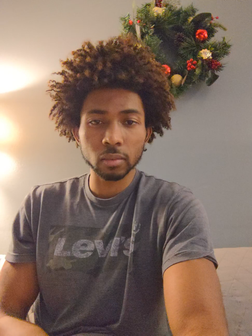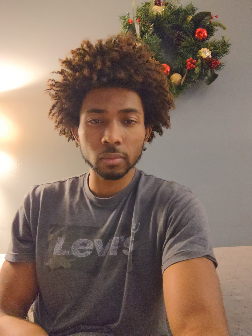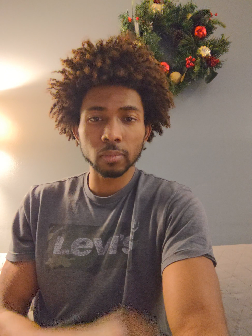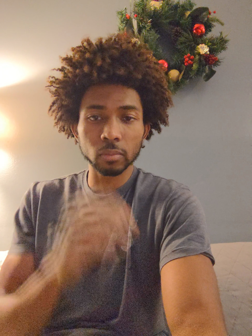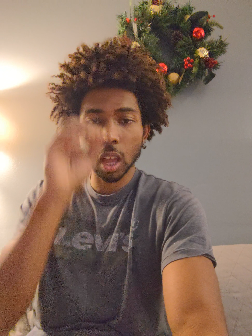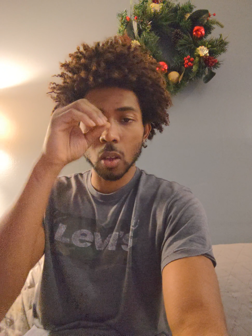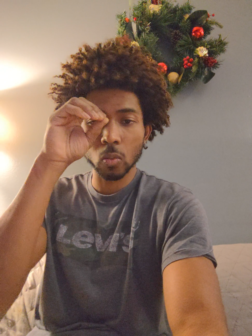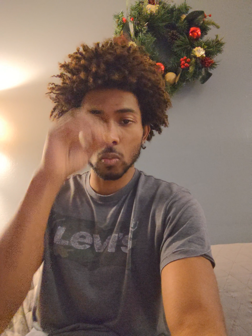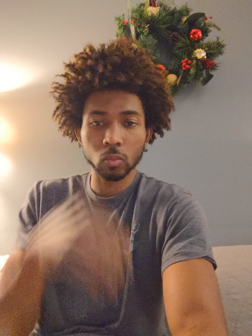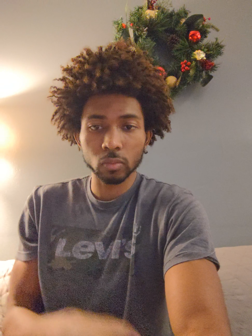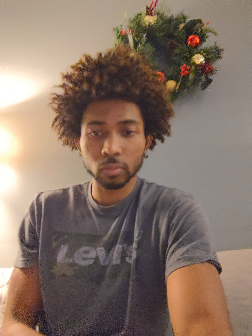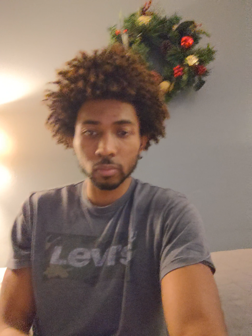owl